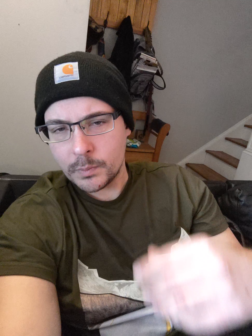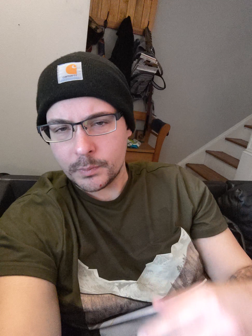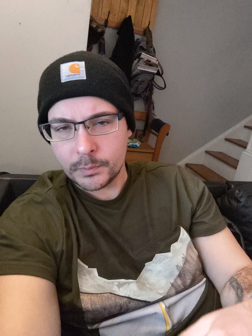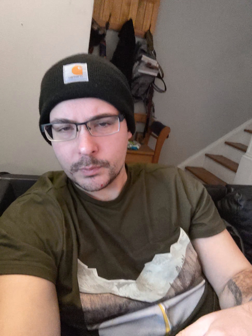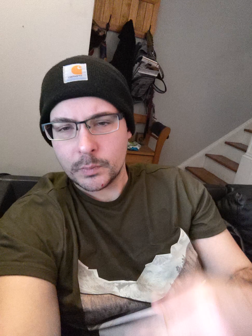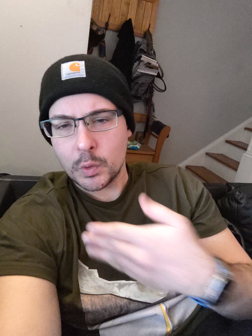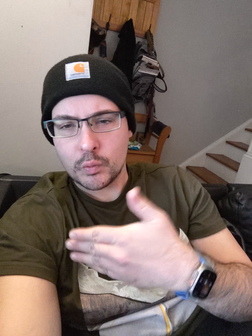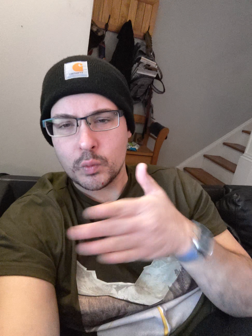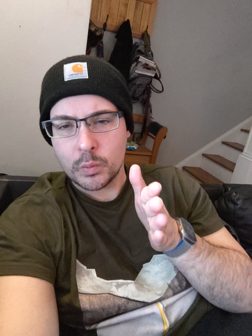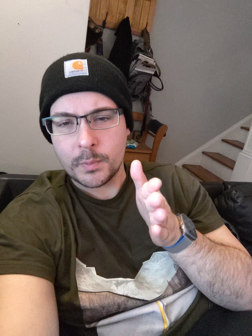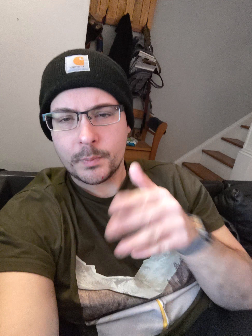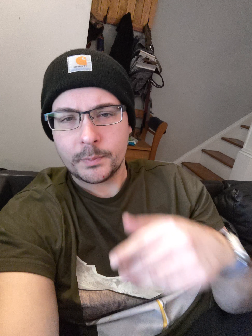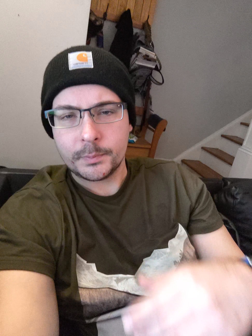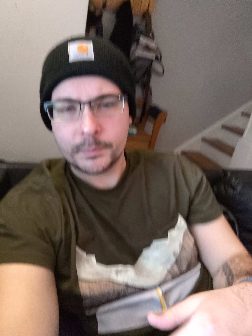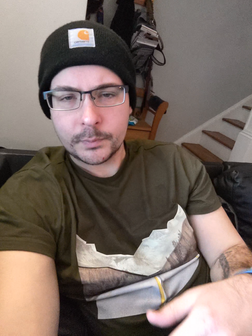room